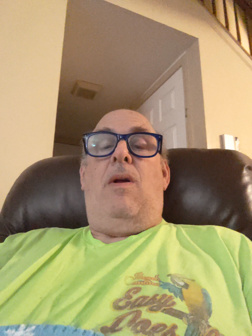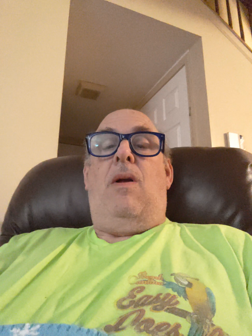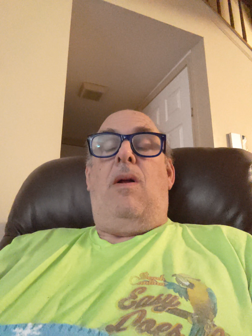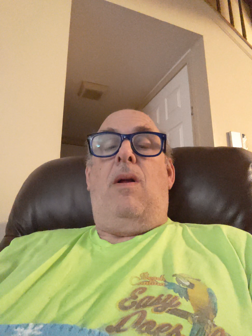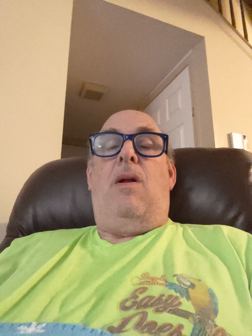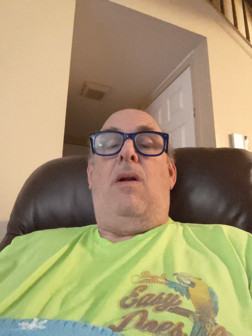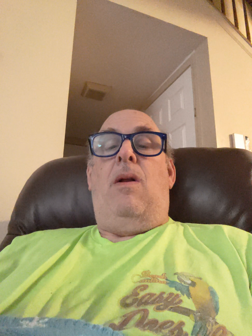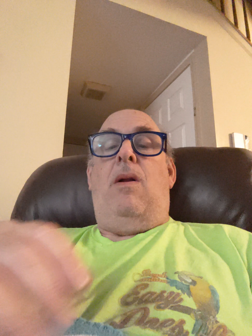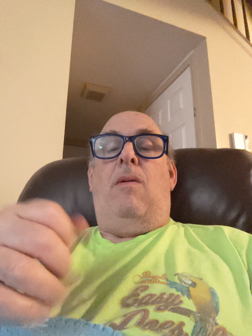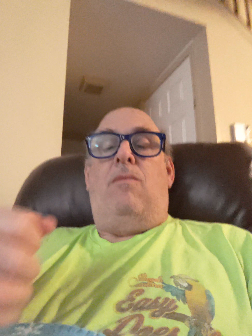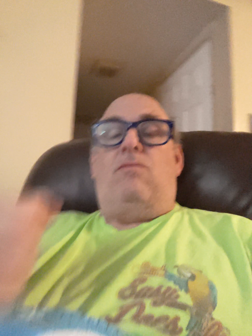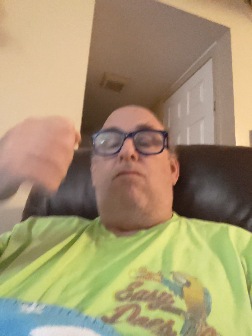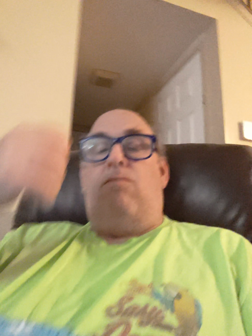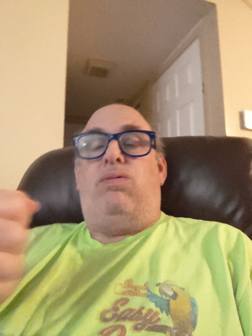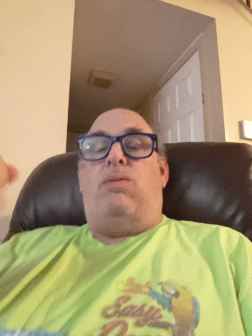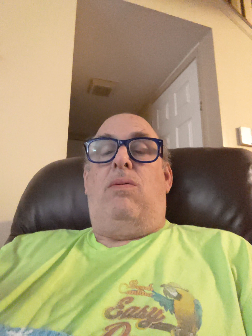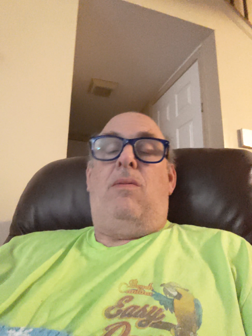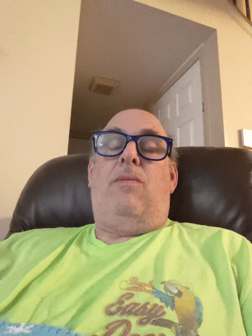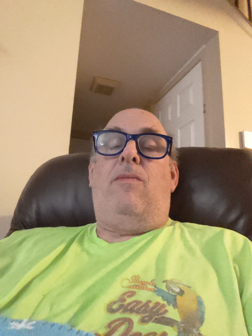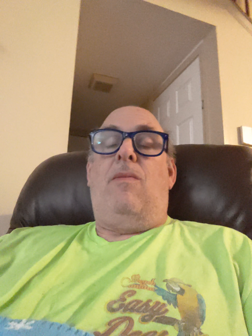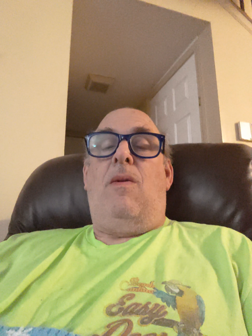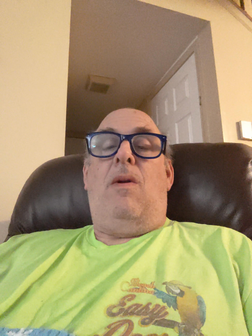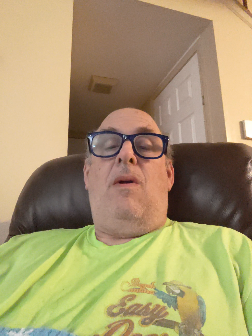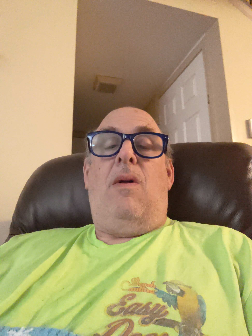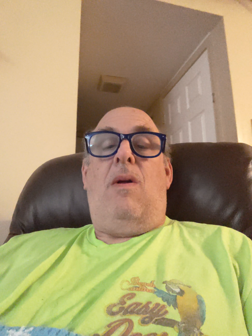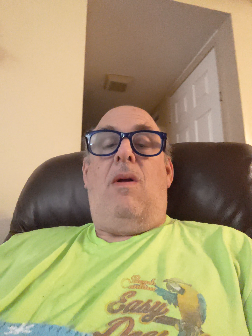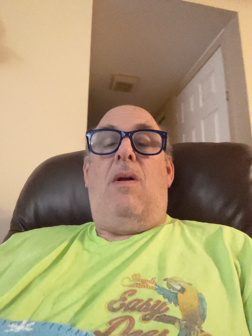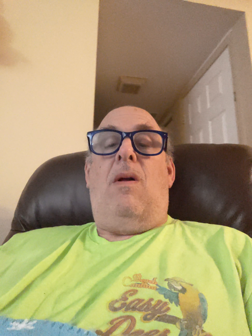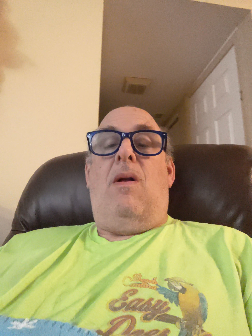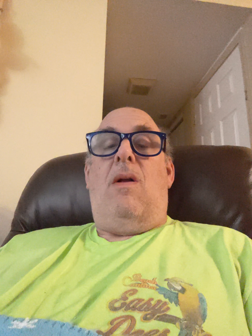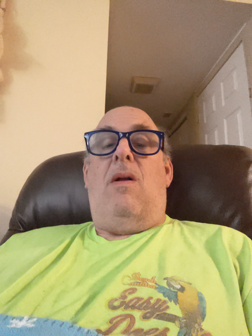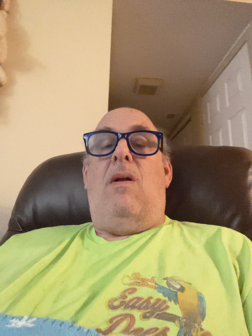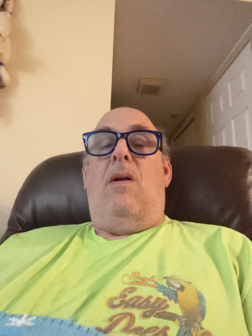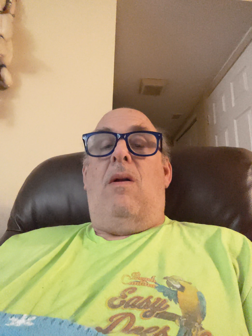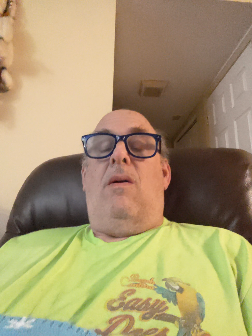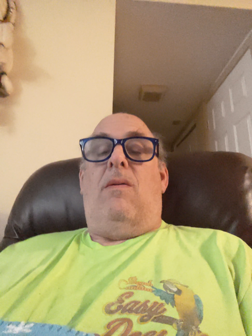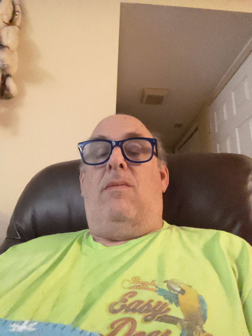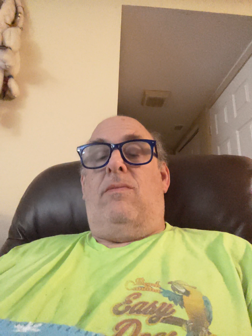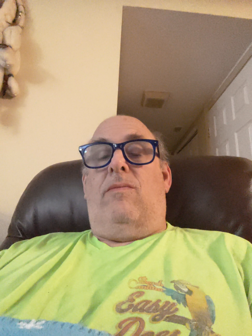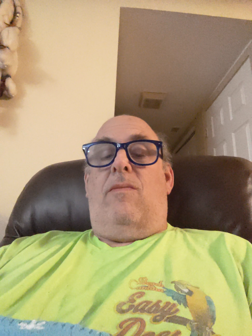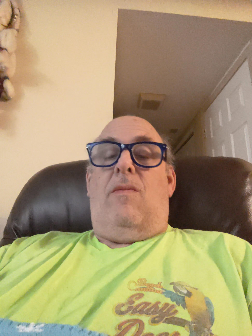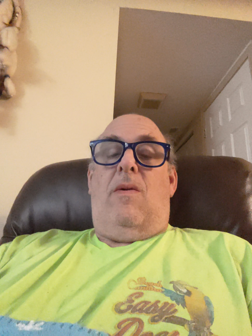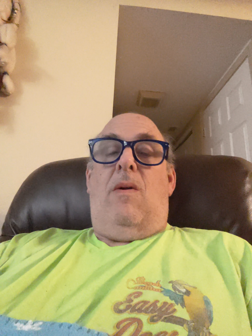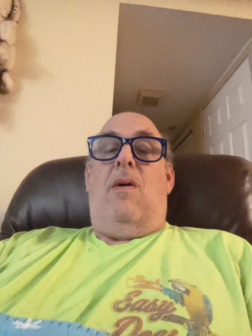car